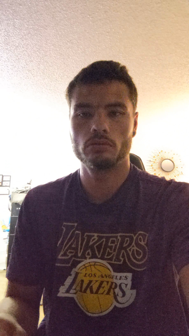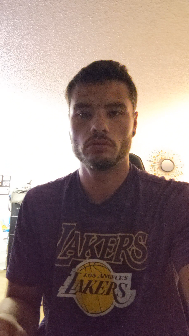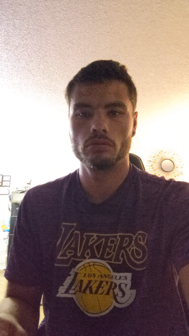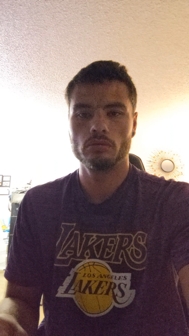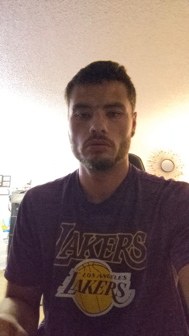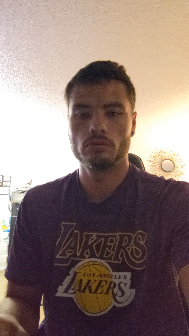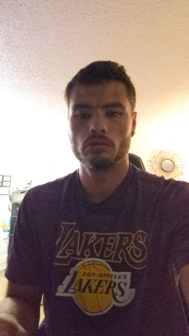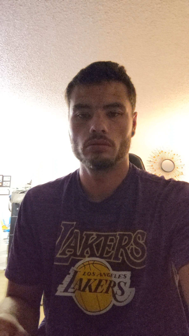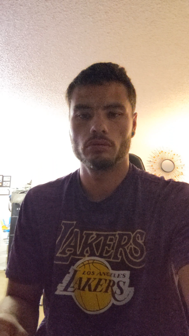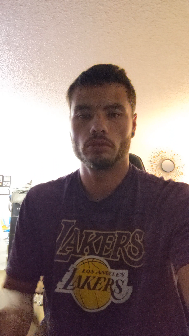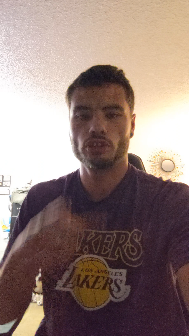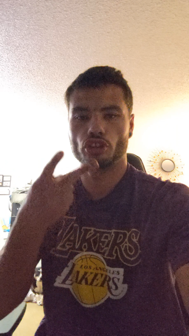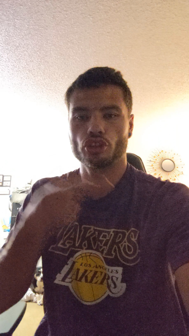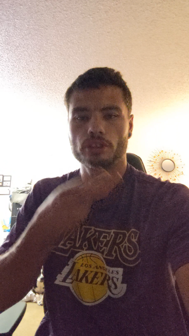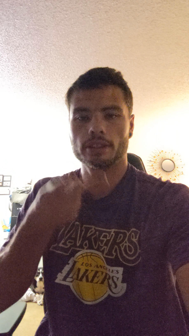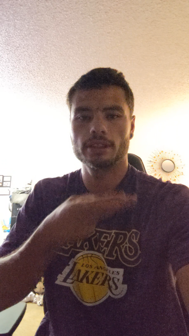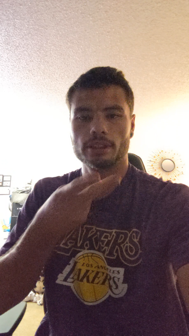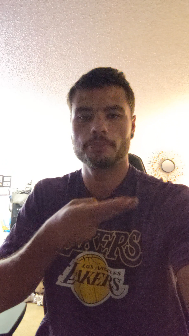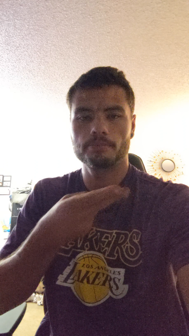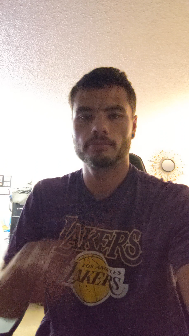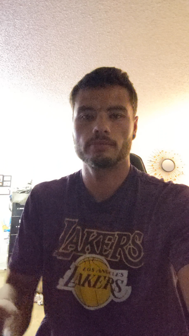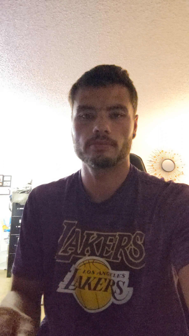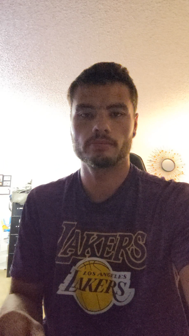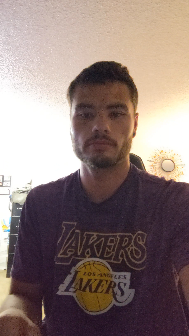sheep